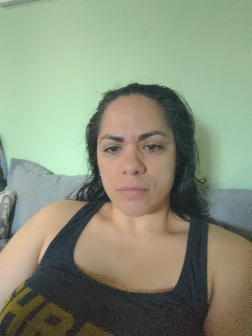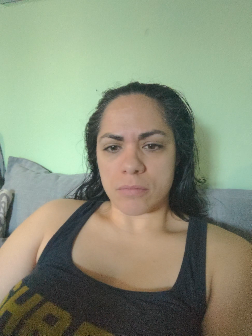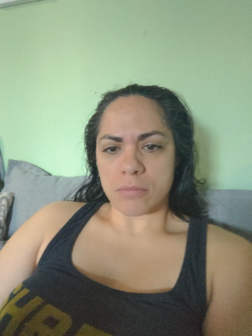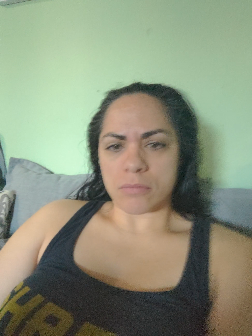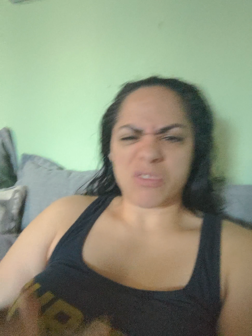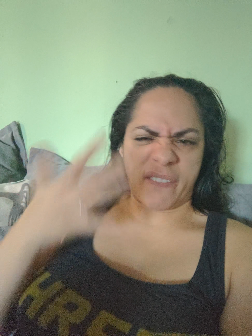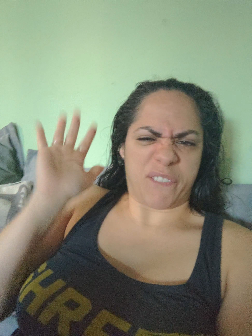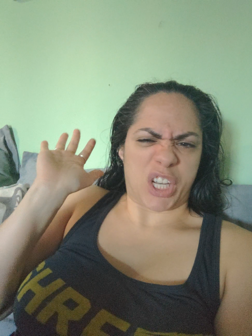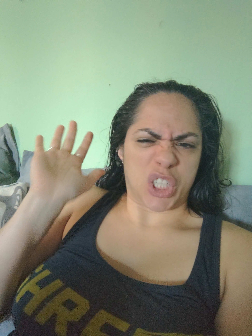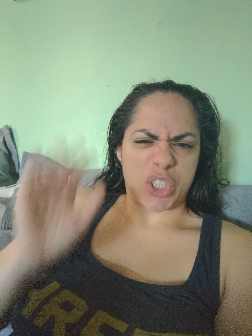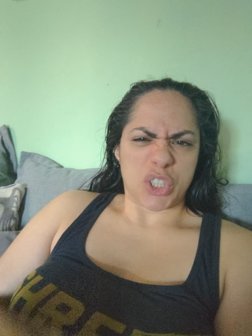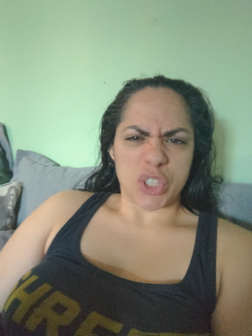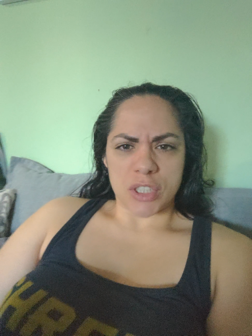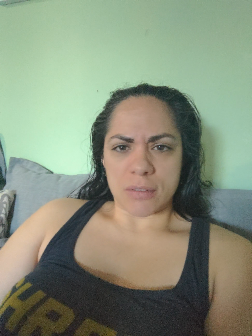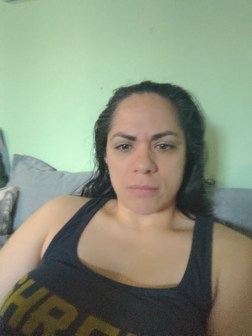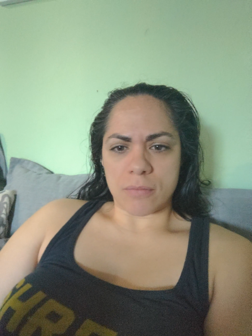finish